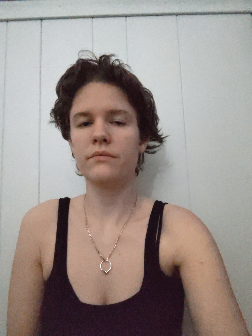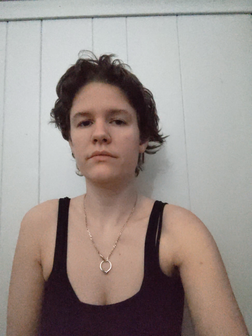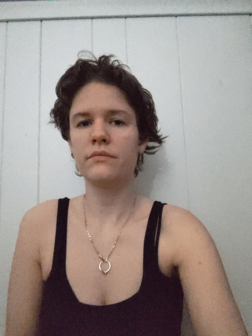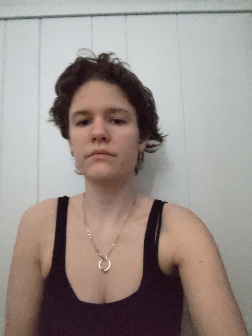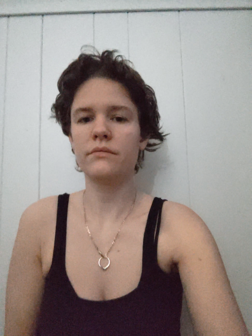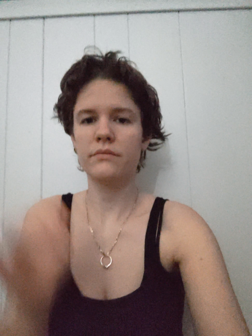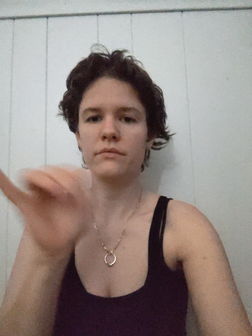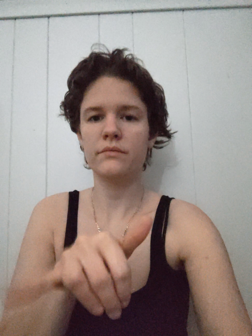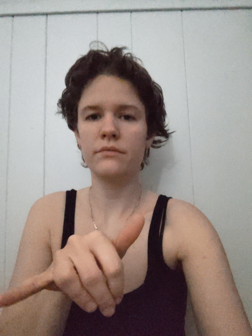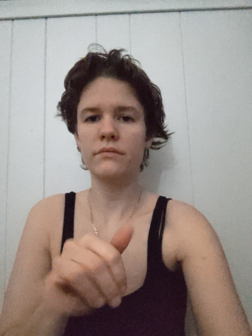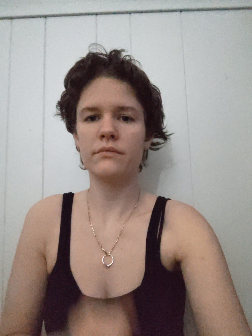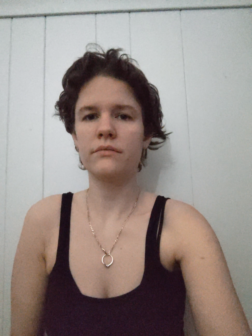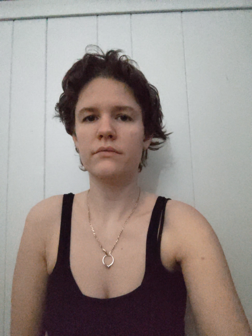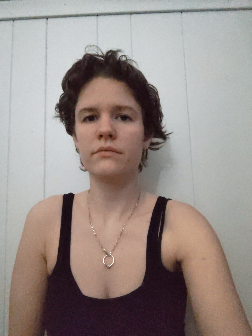that